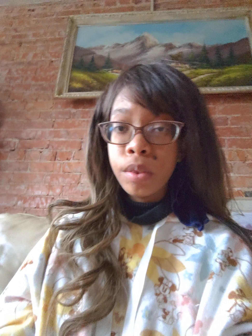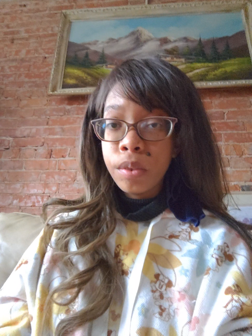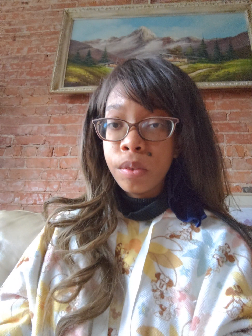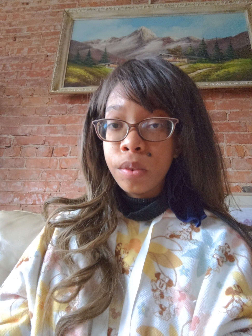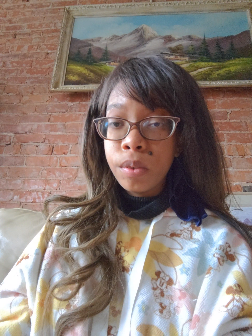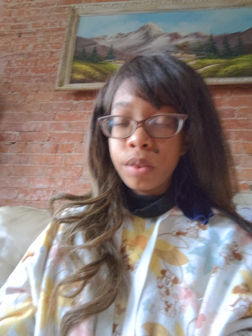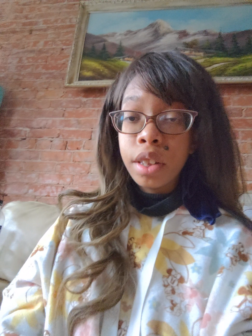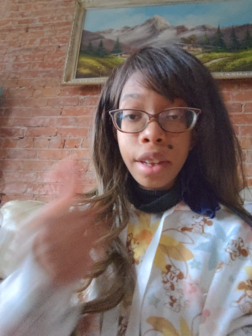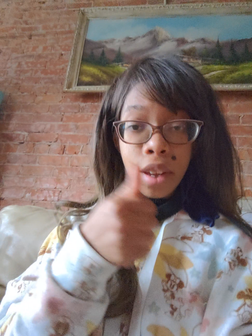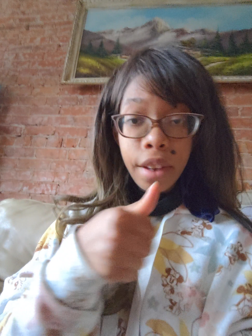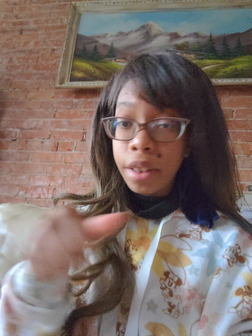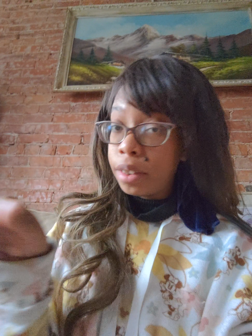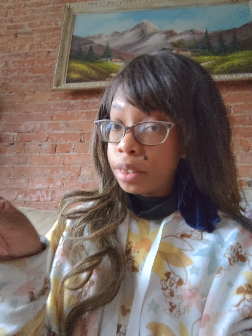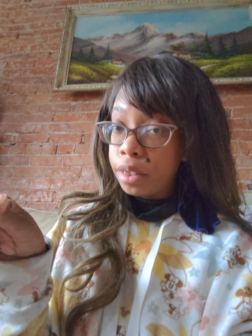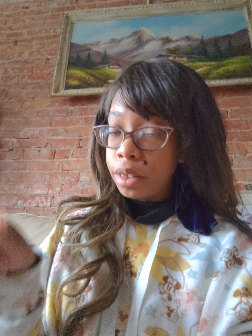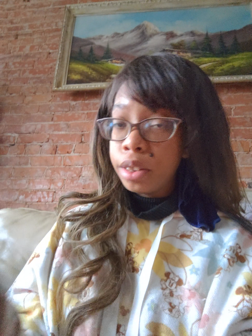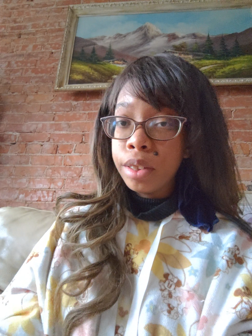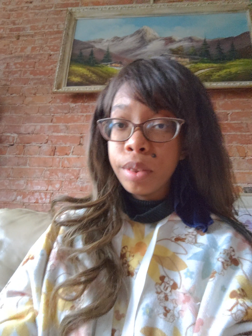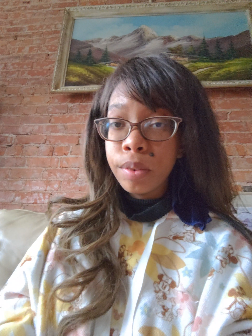any